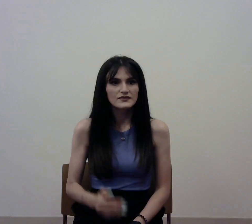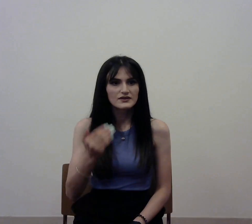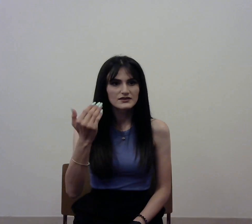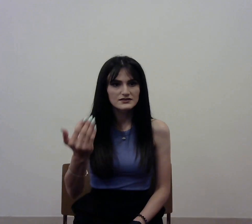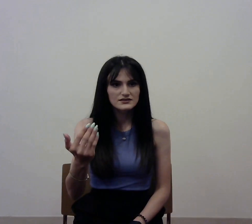siz